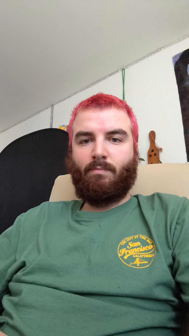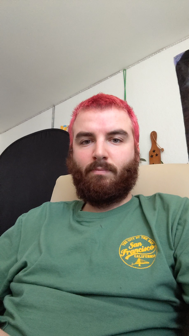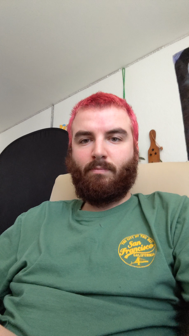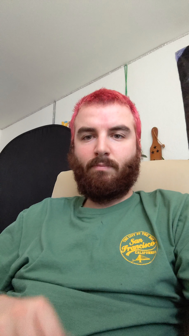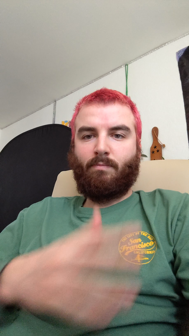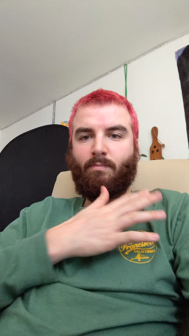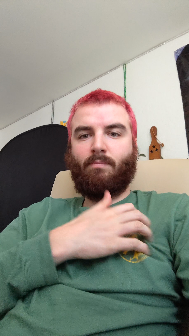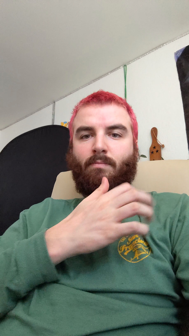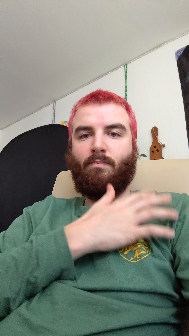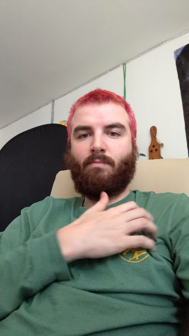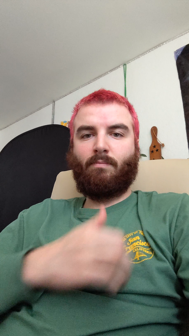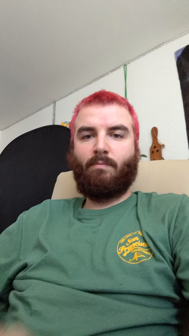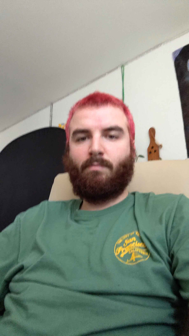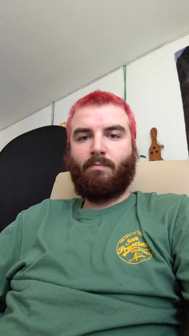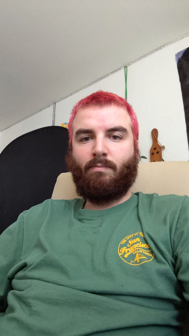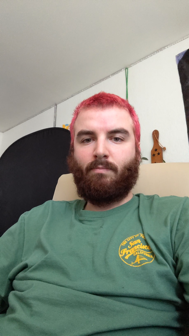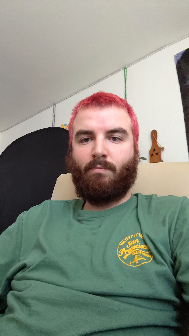bear